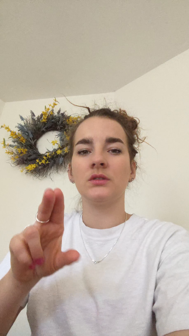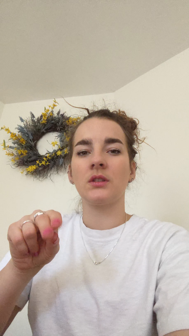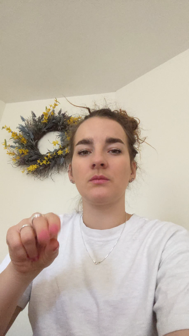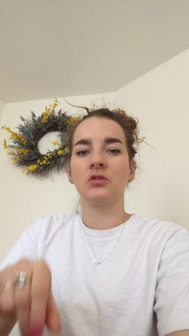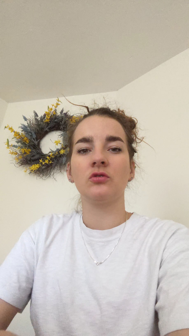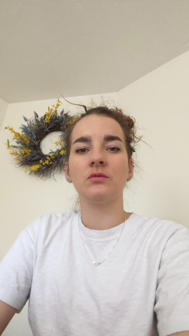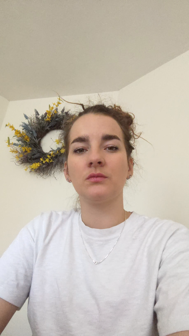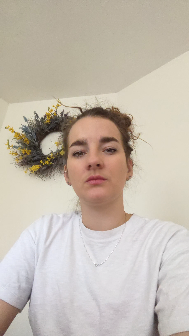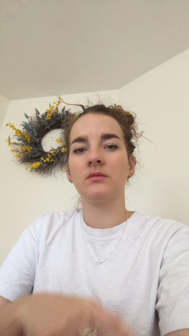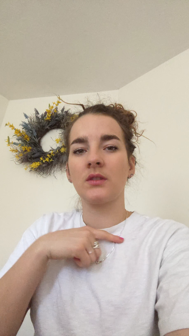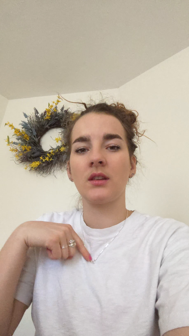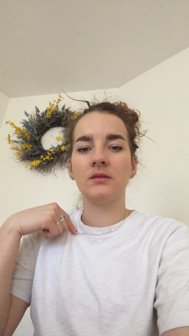necklace